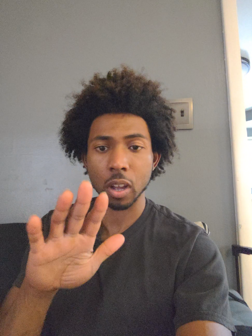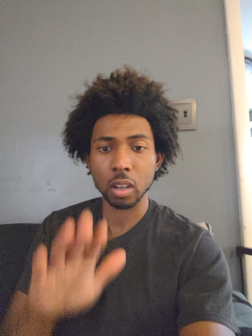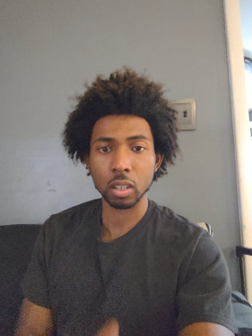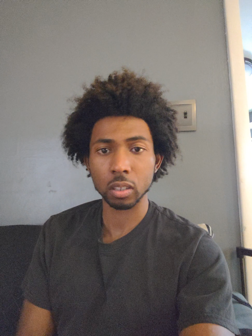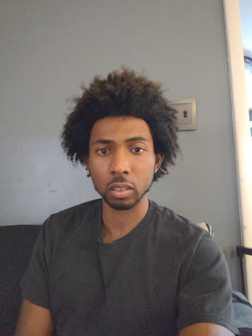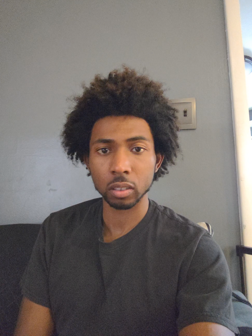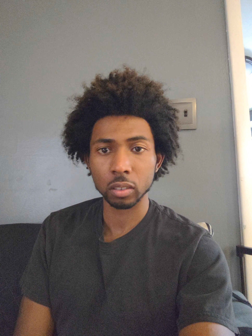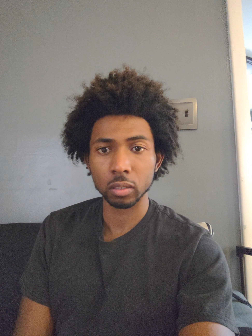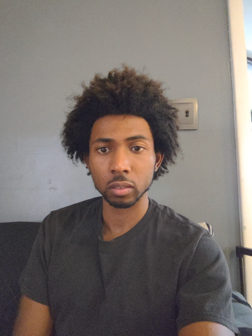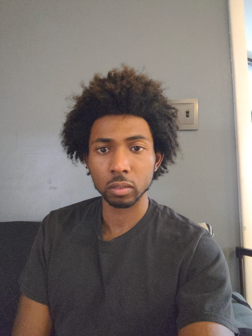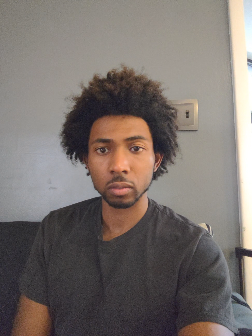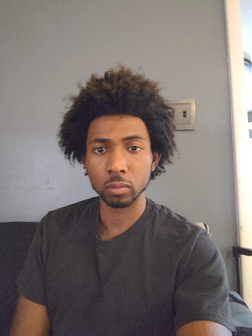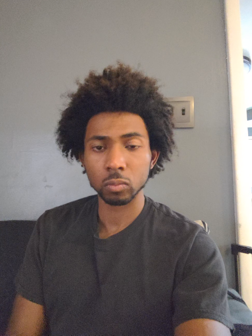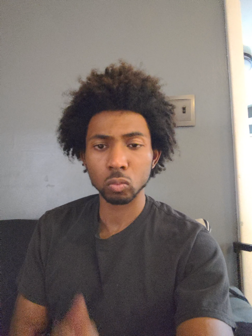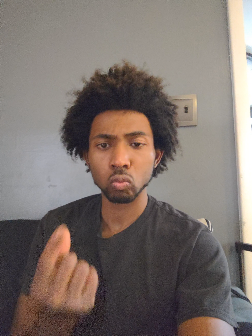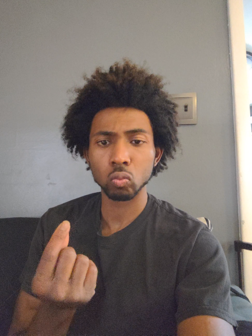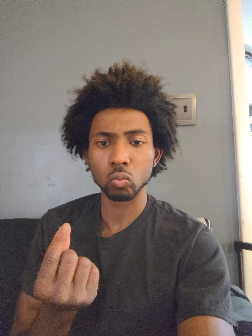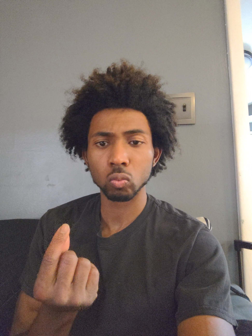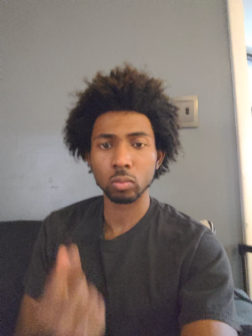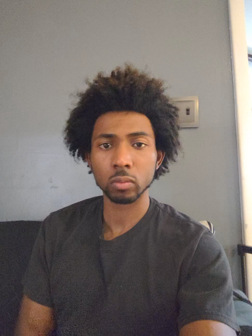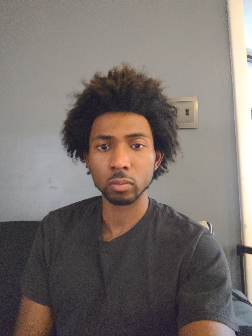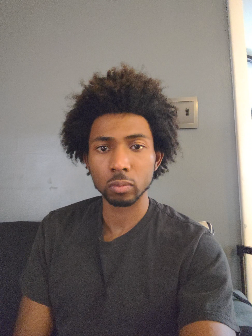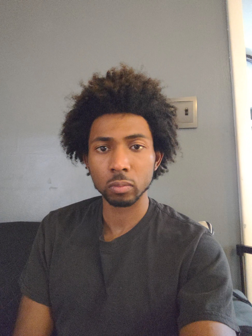do